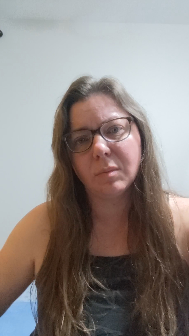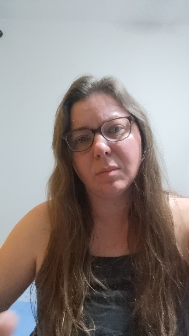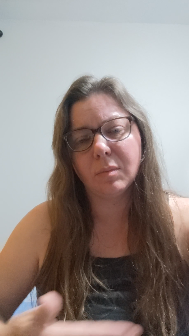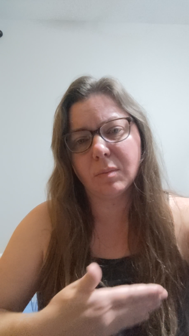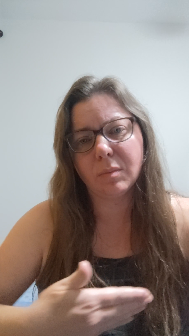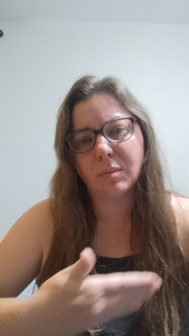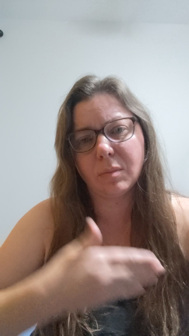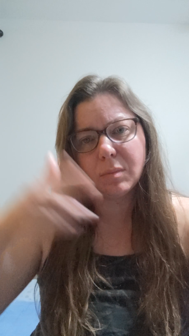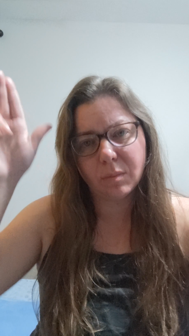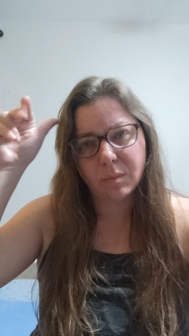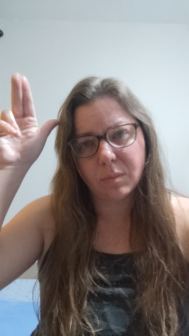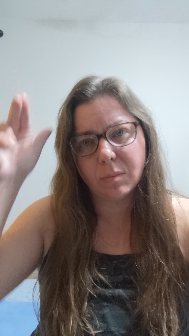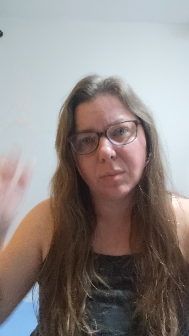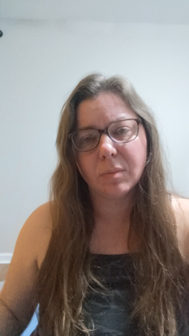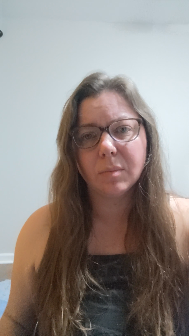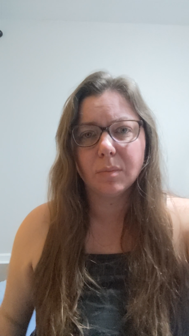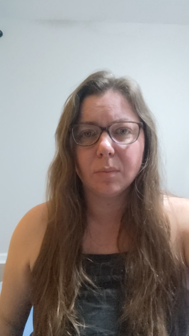pony